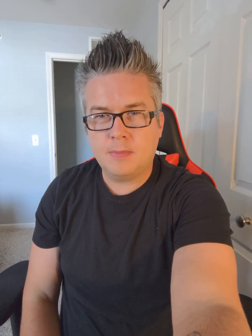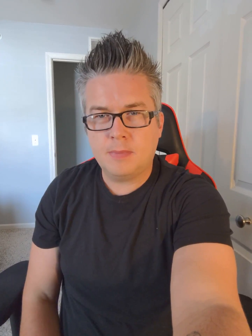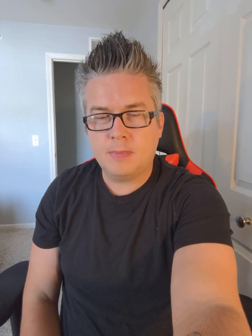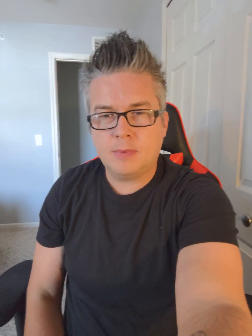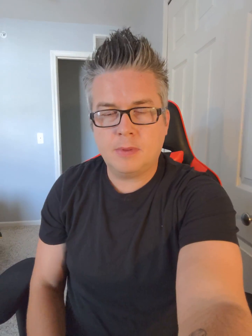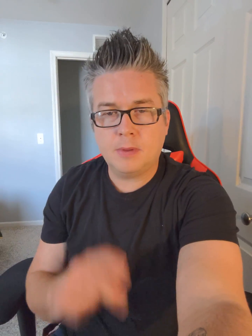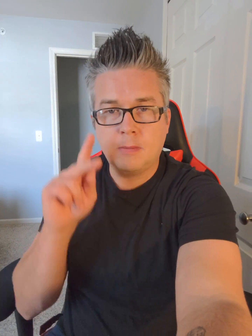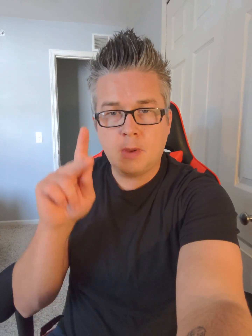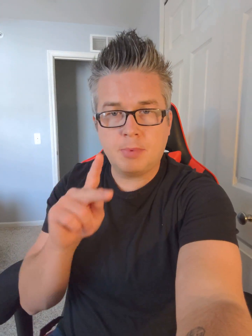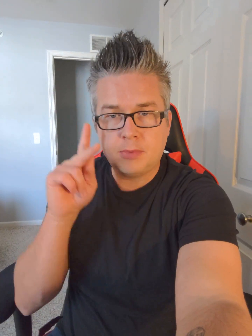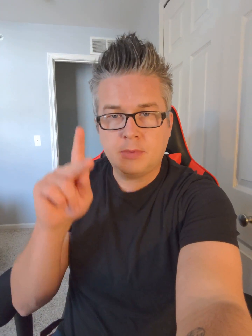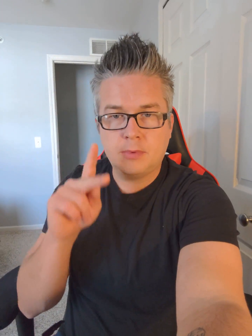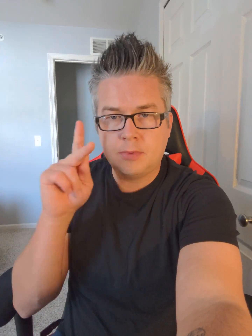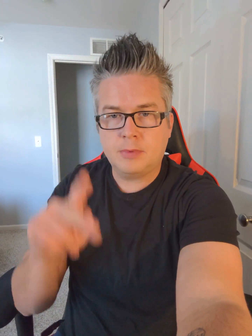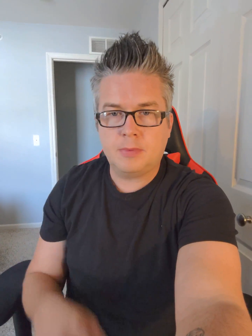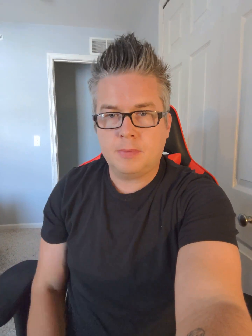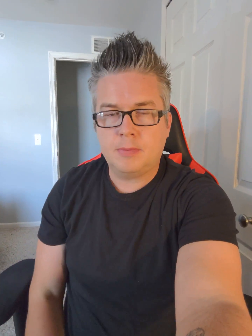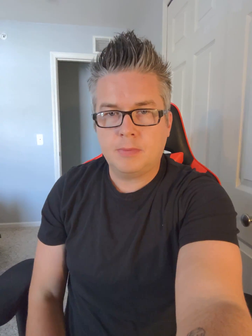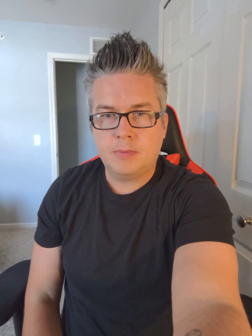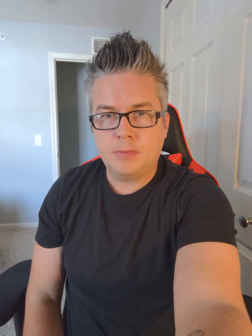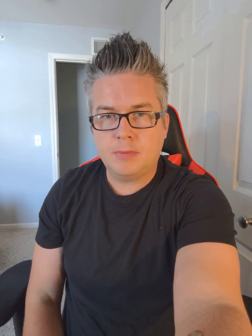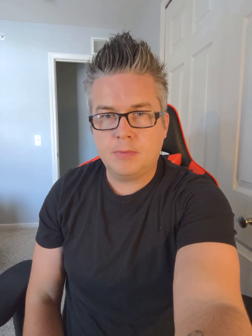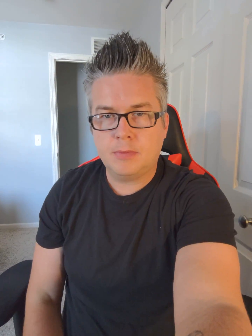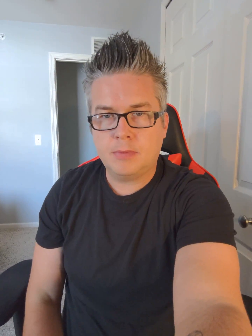people